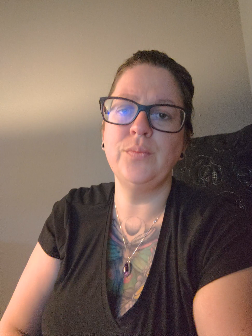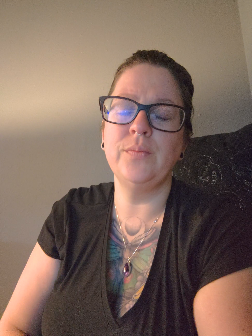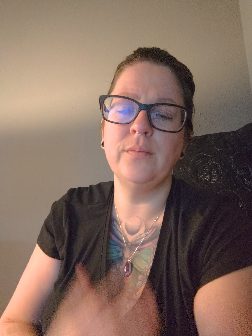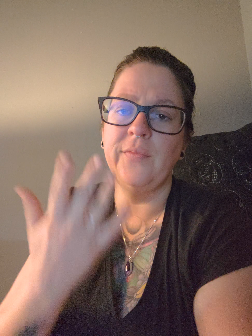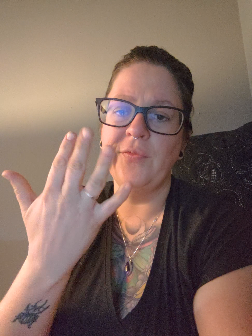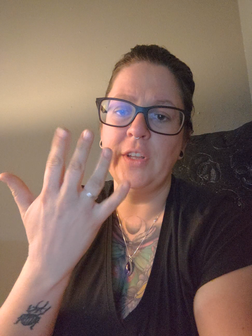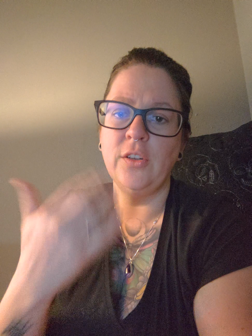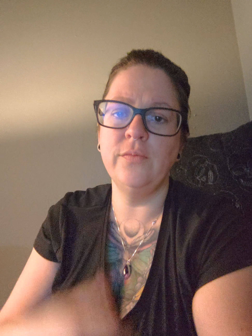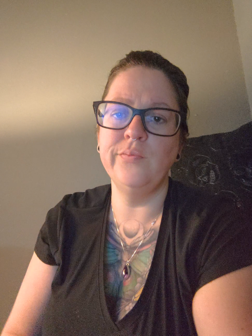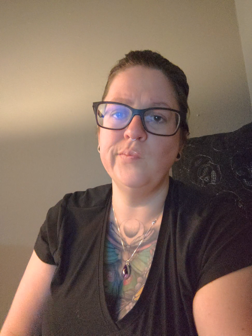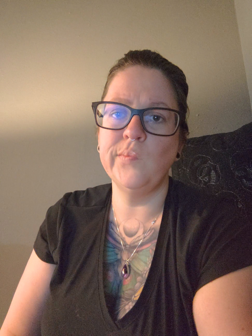finger